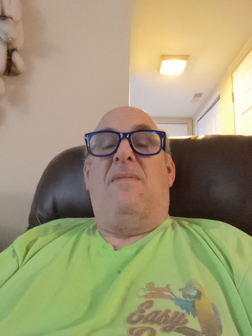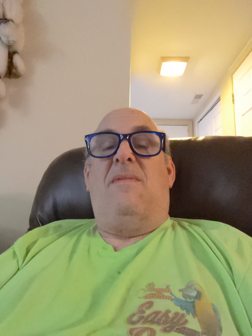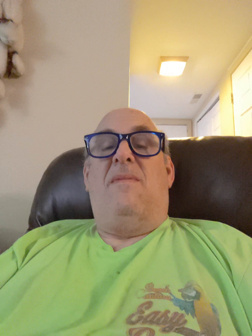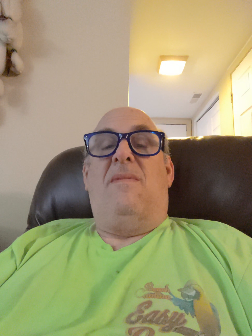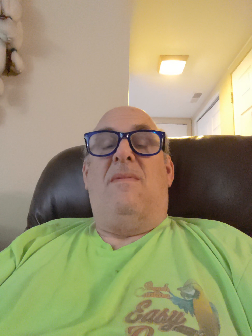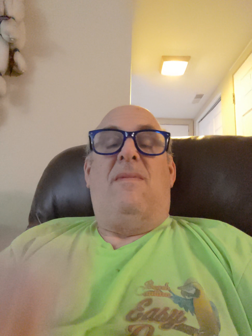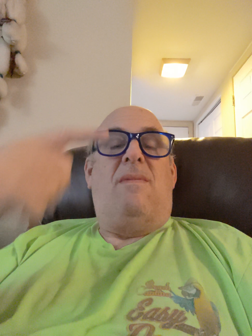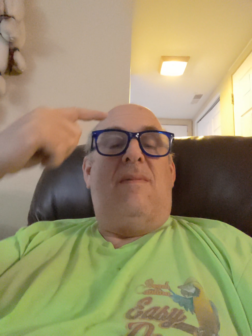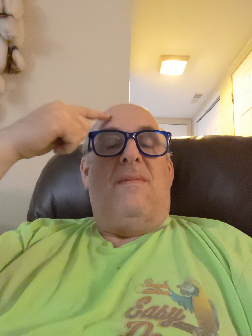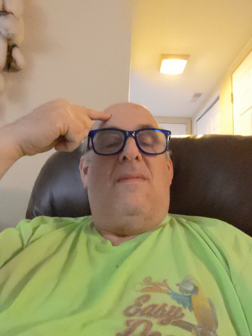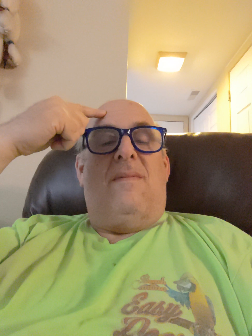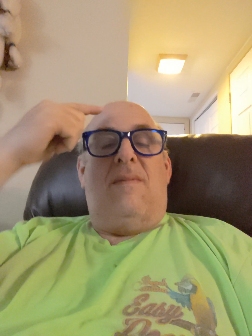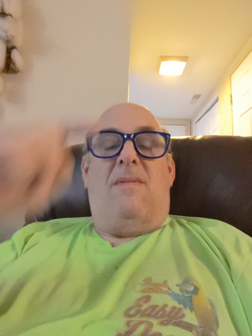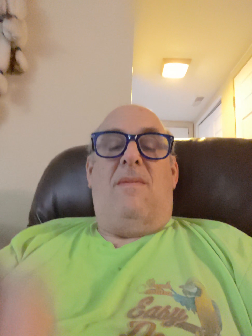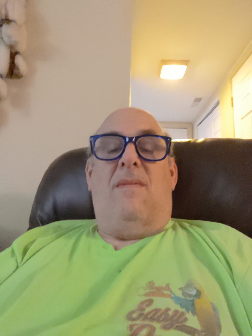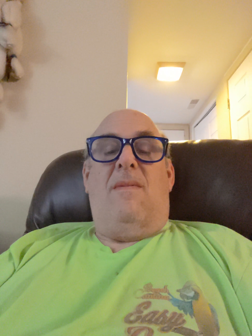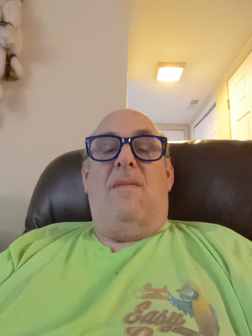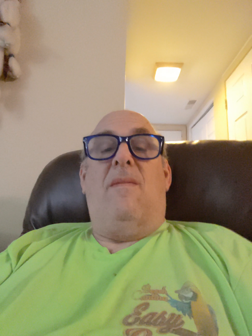think